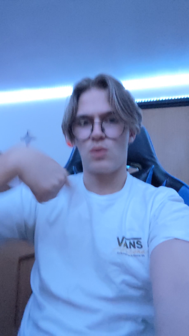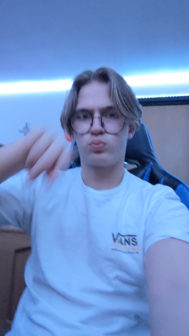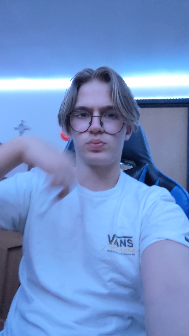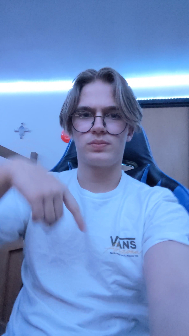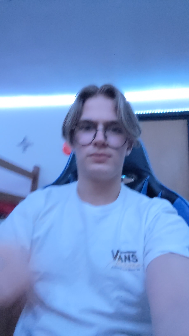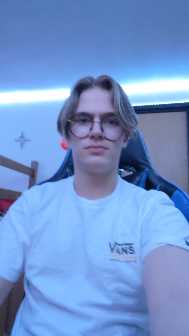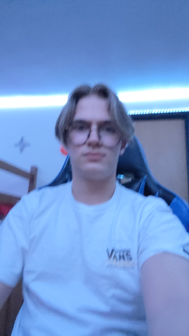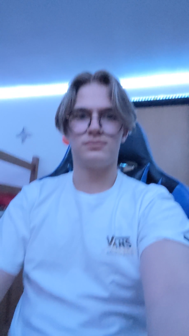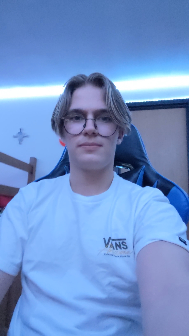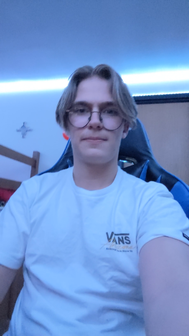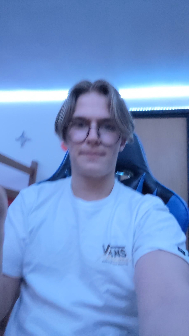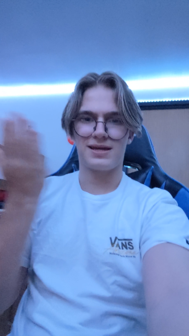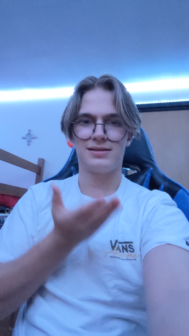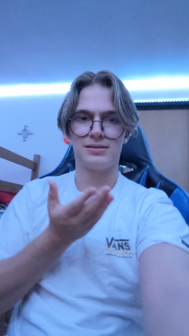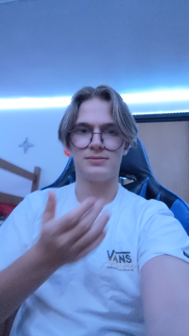bring